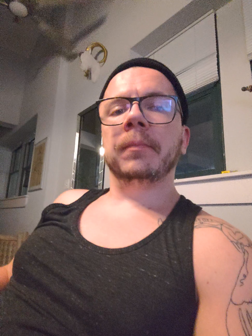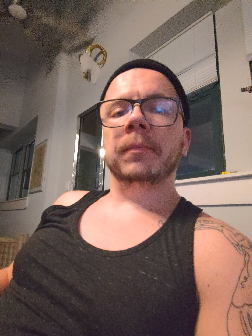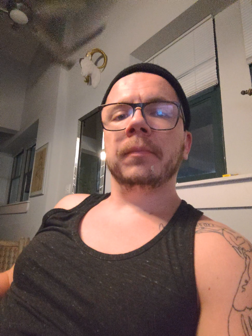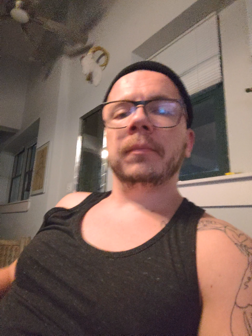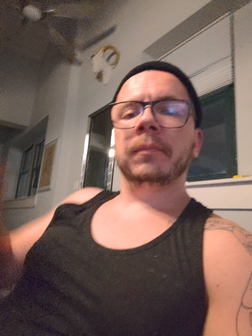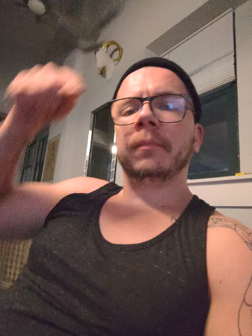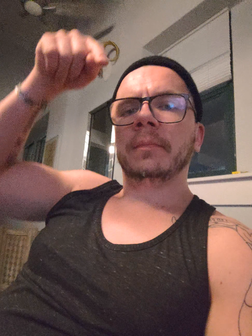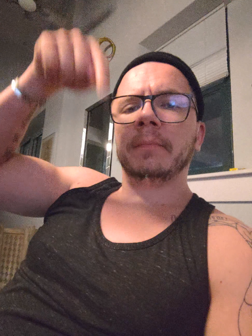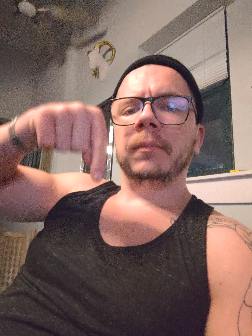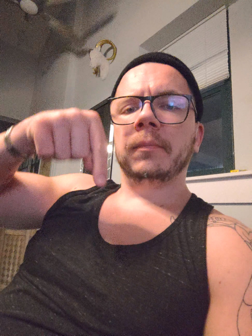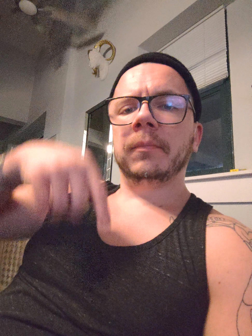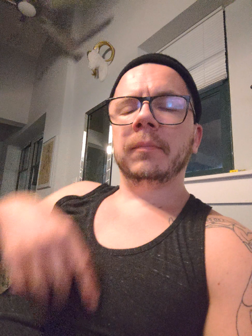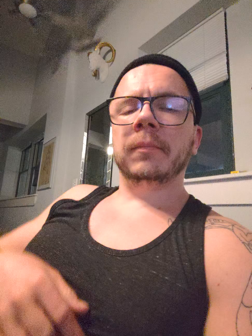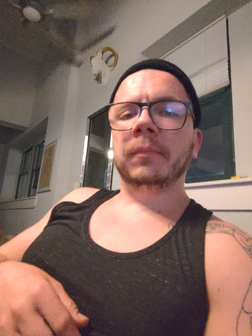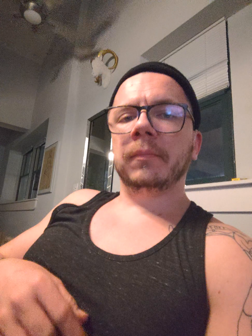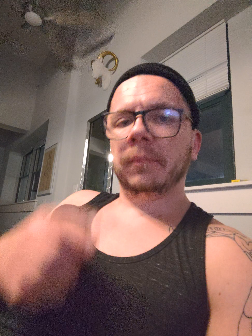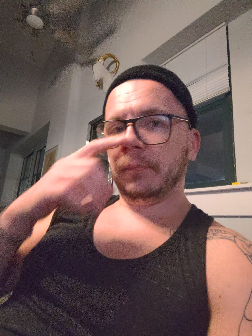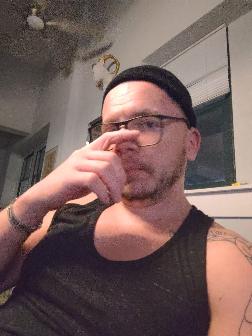down